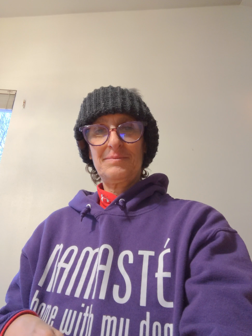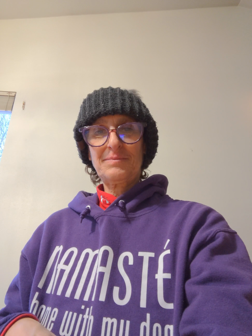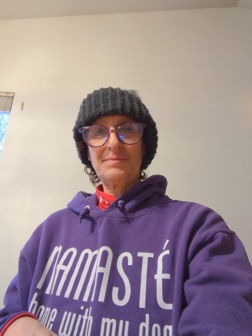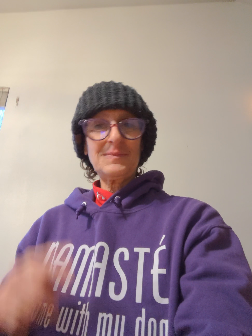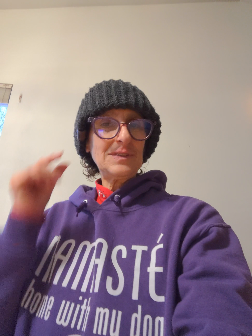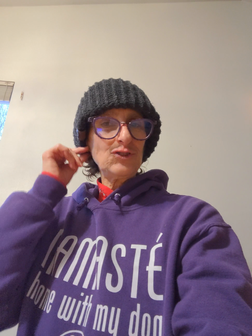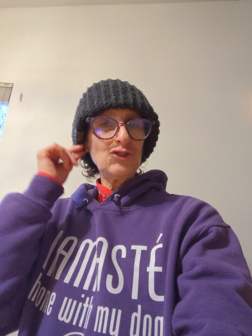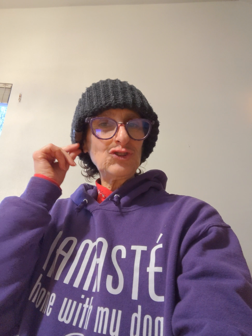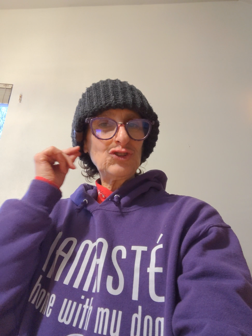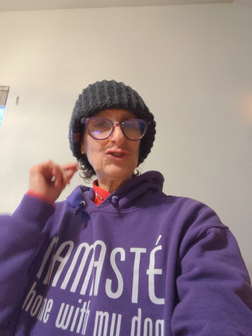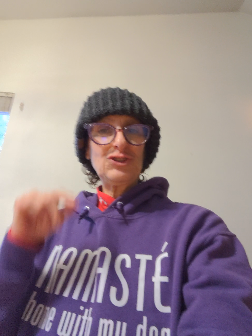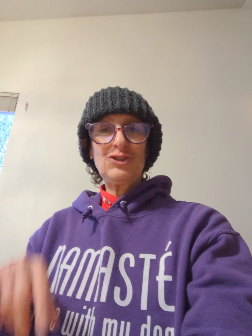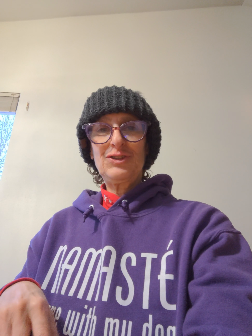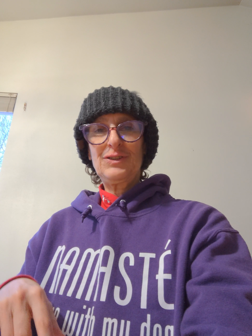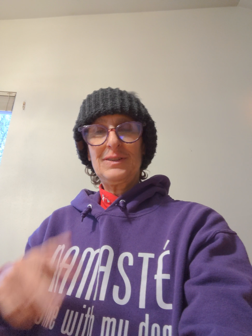ear